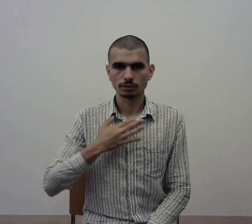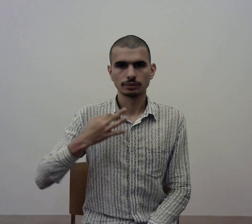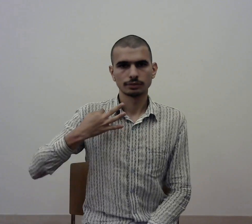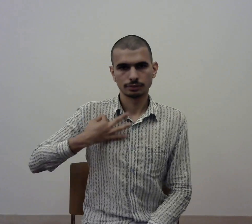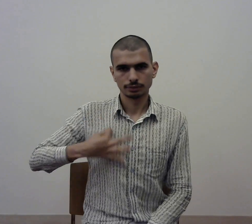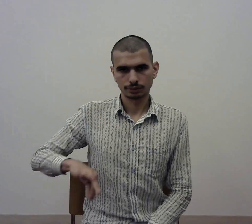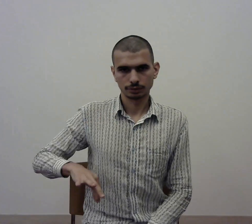oğul